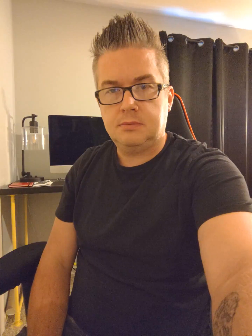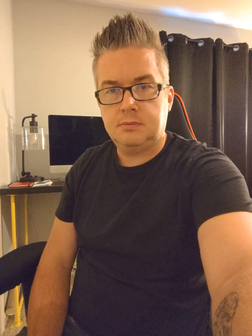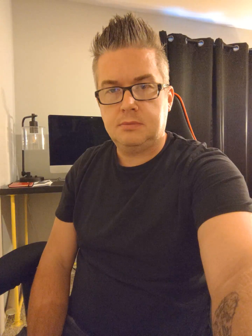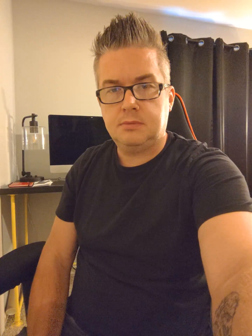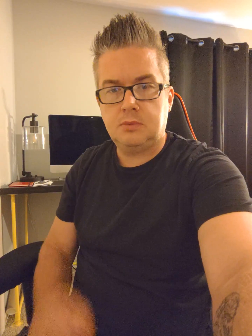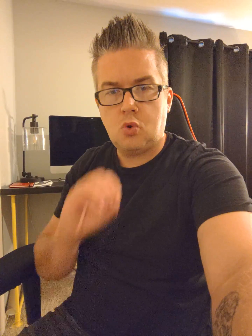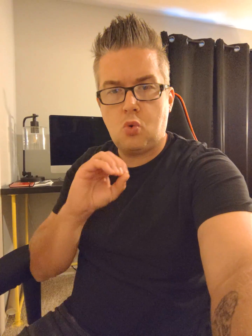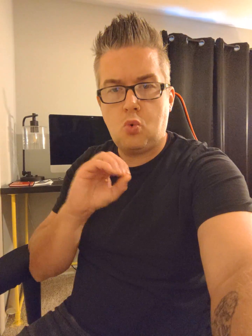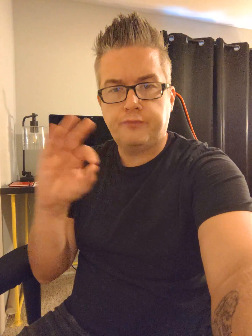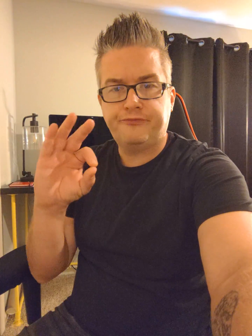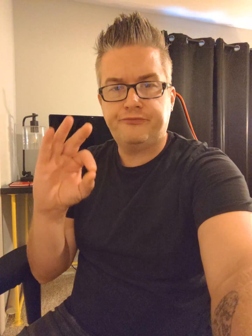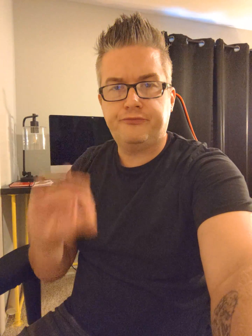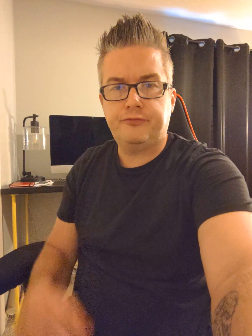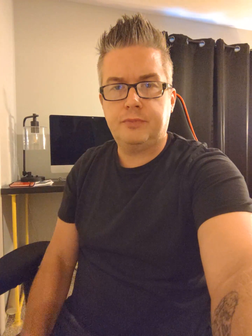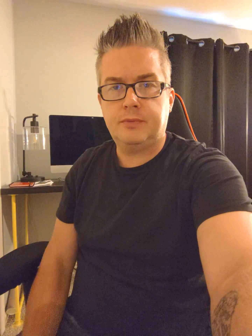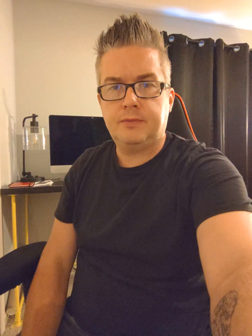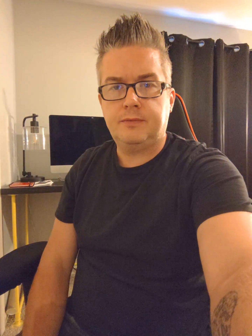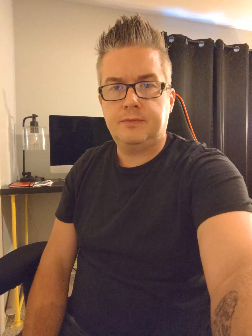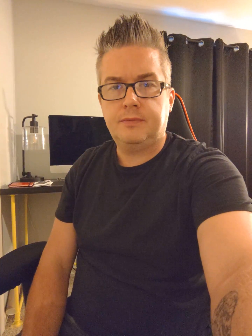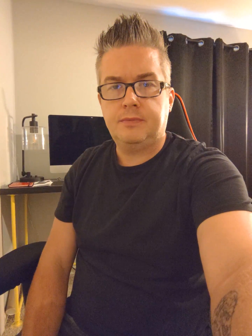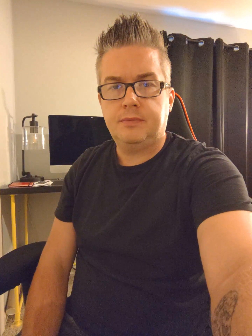off